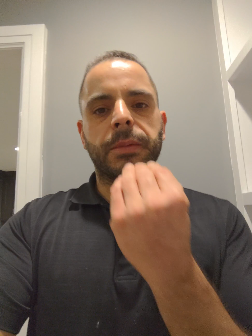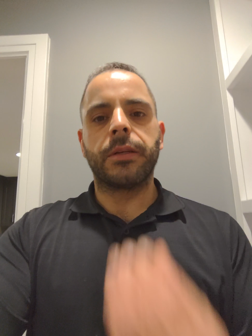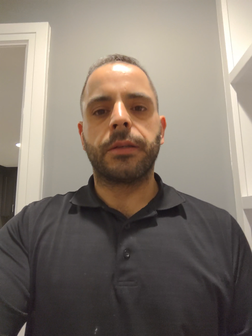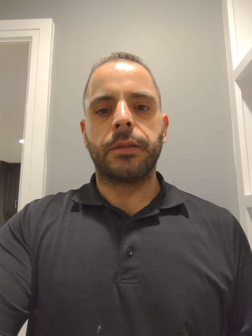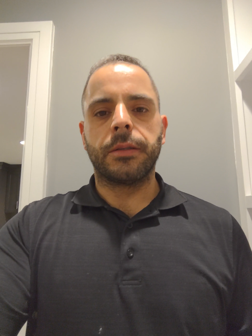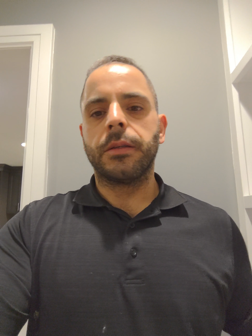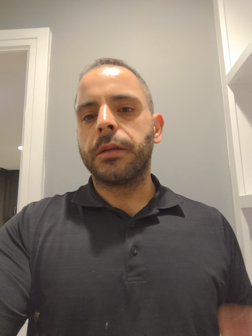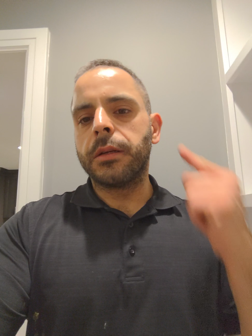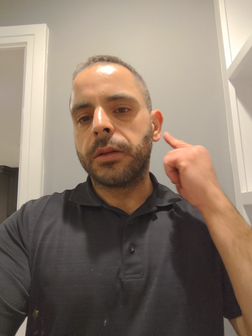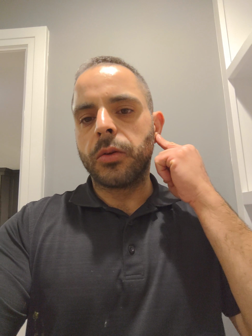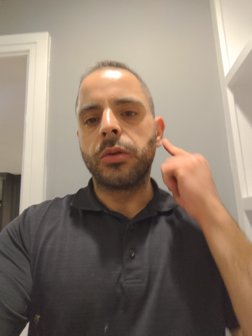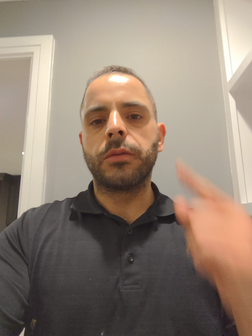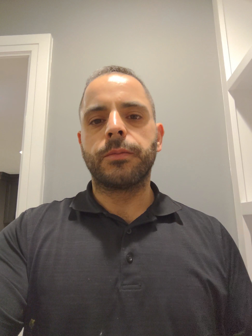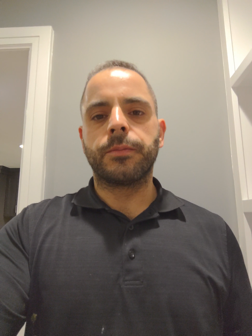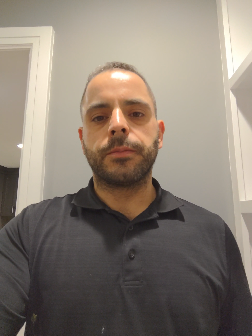ear